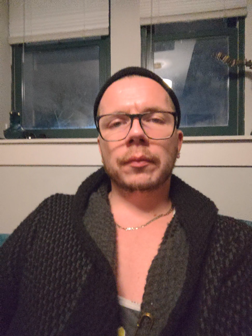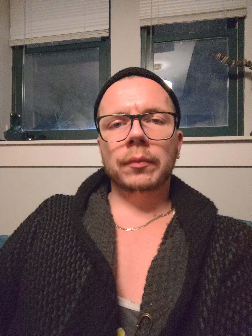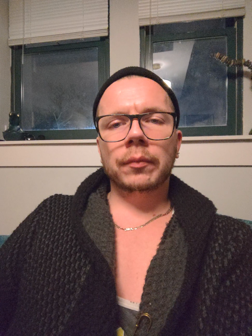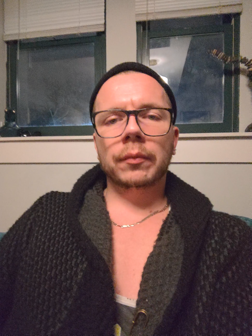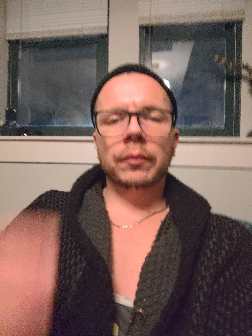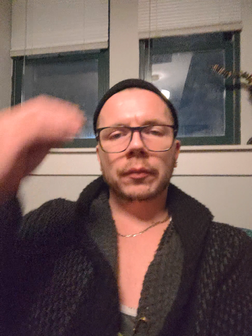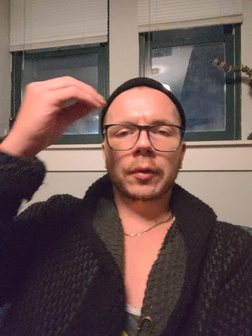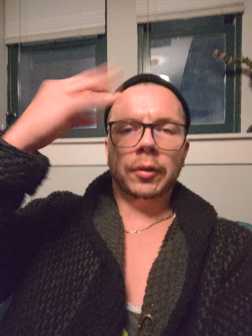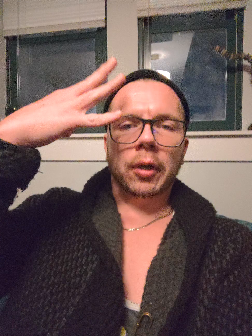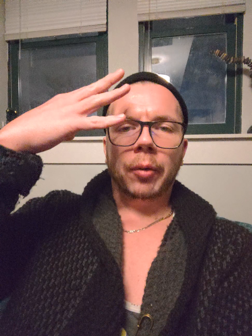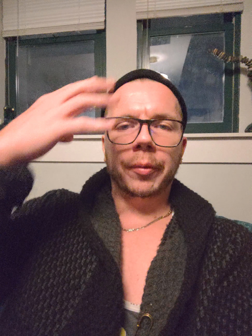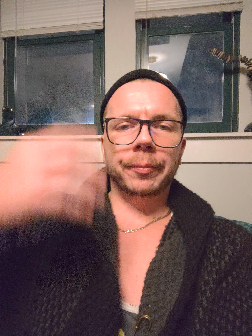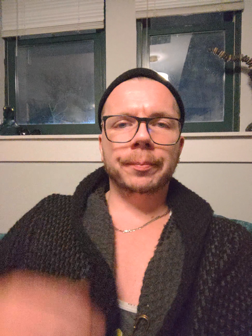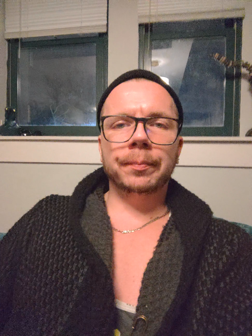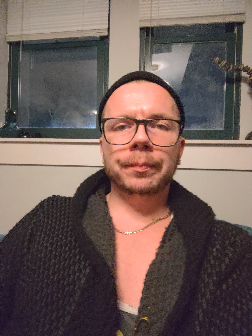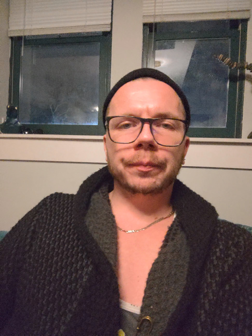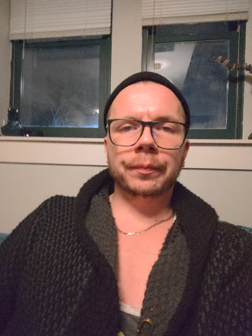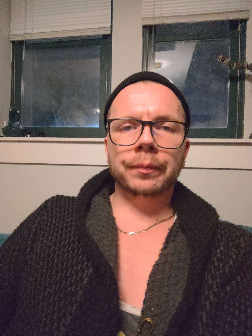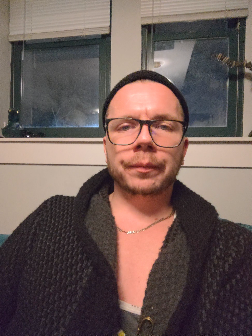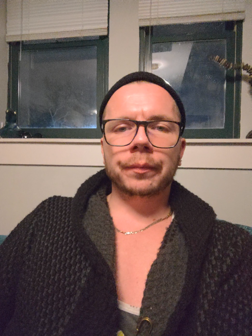shower